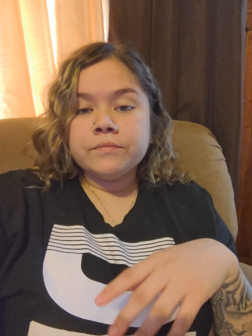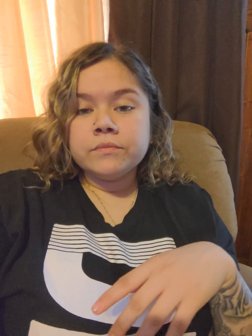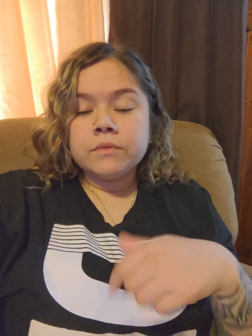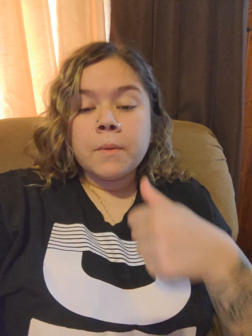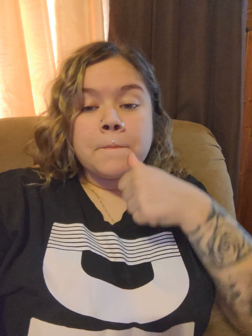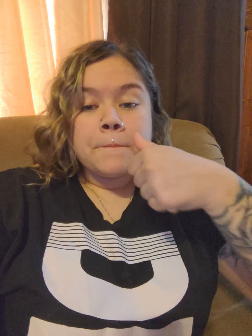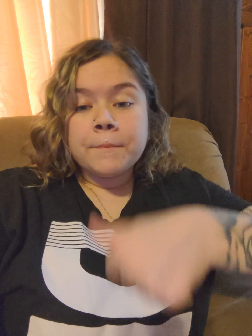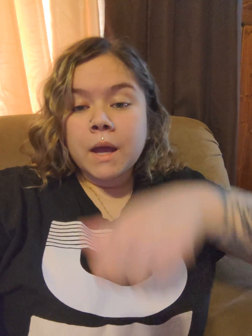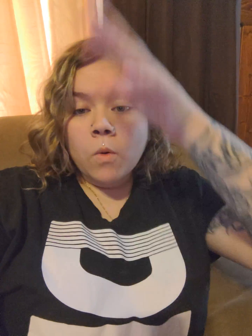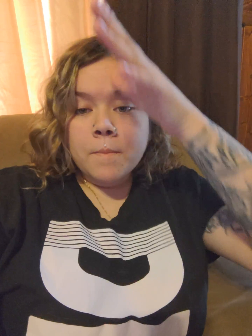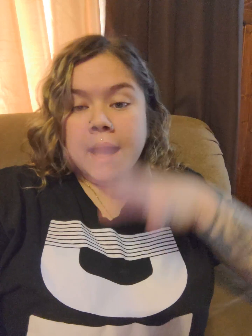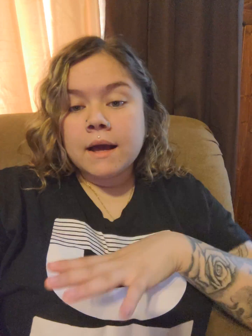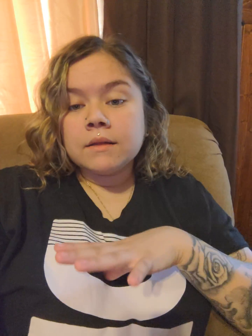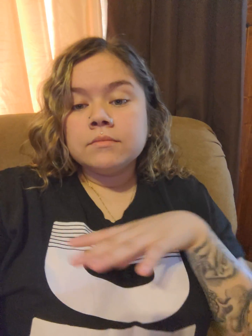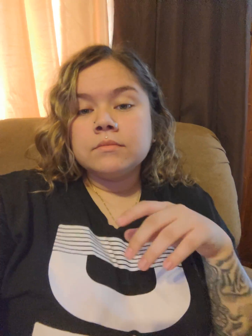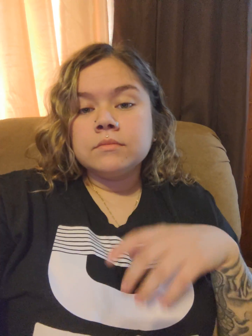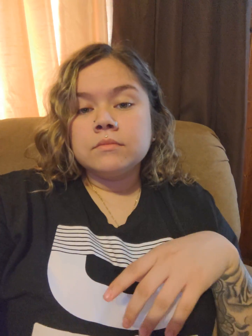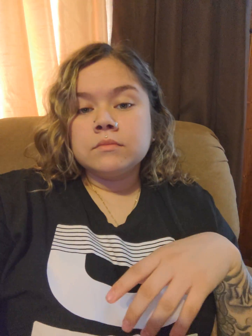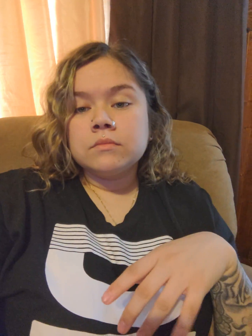mailman